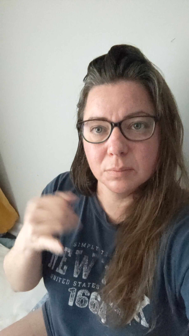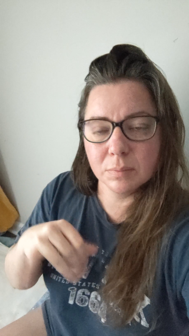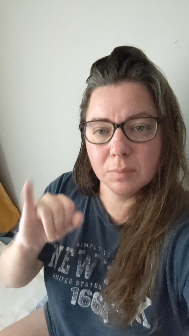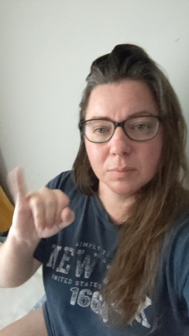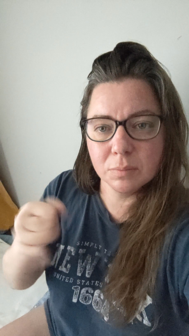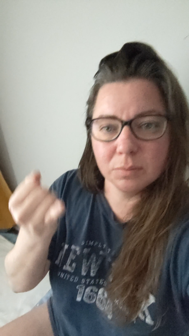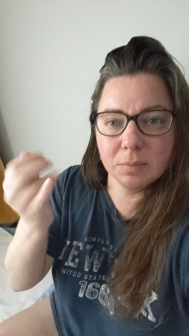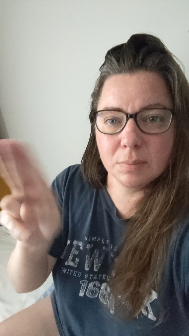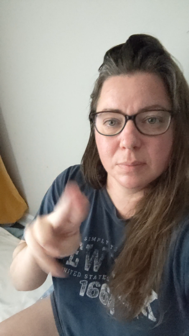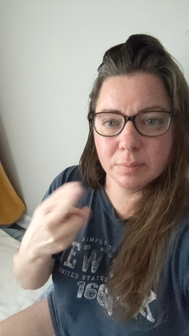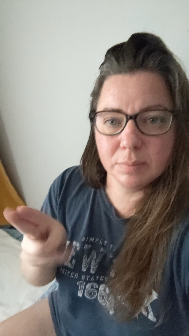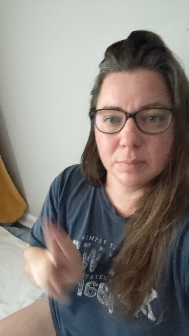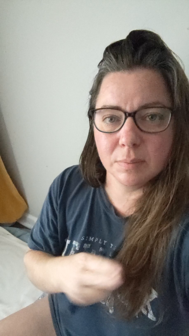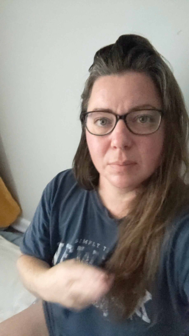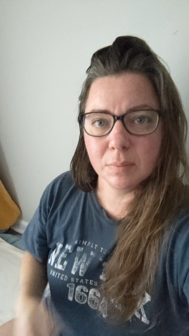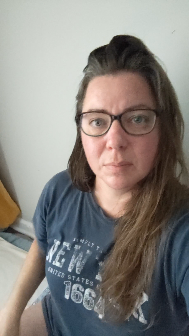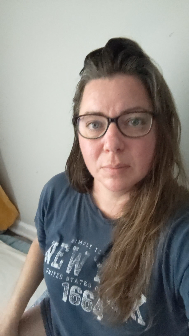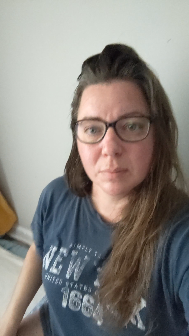jelly